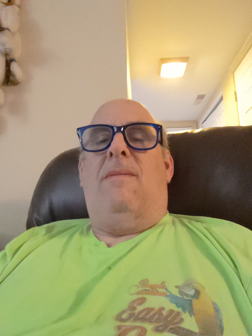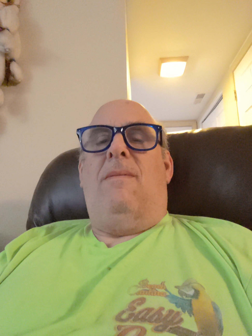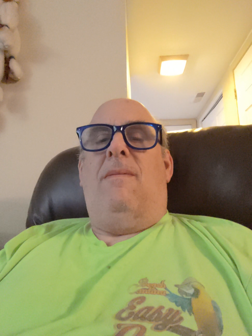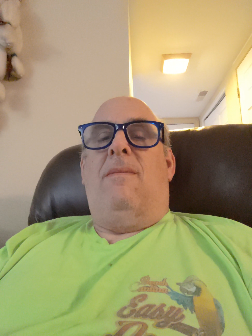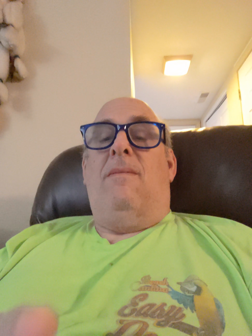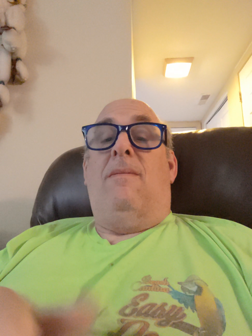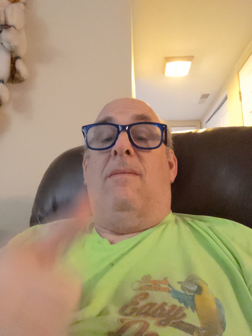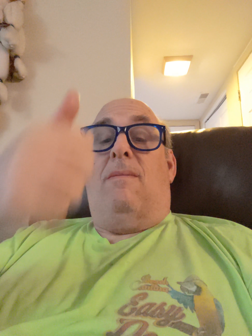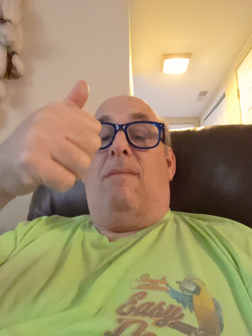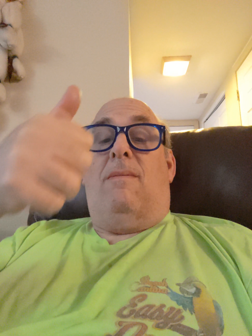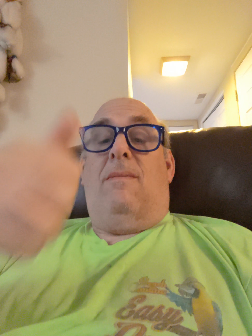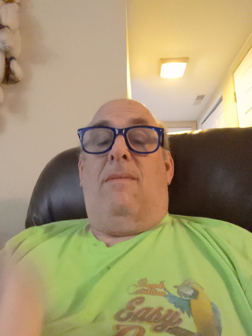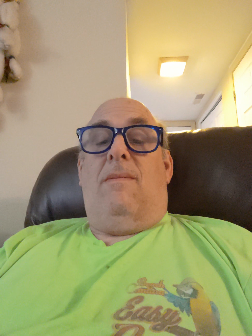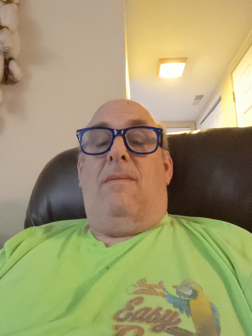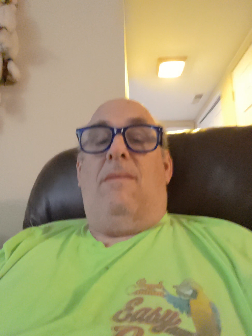up